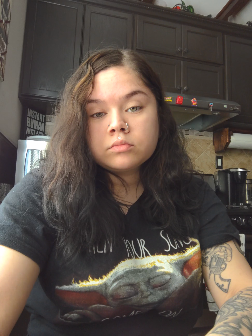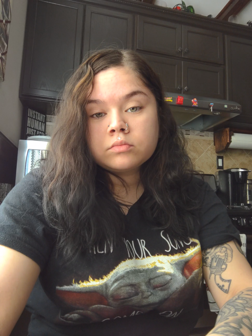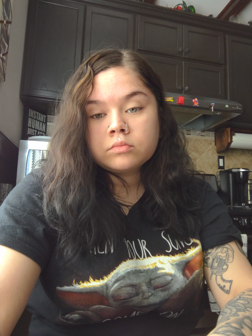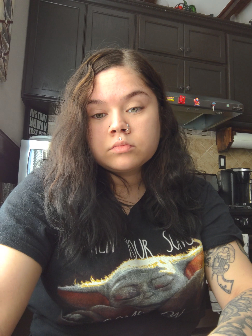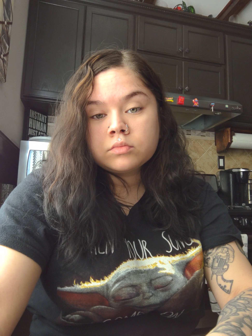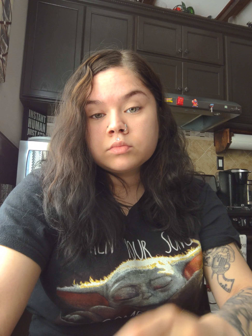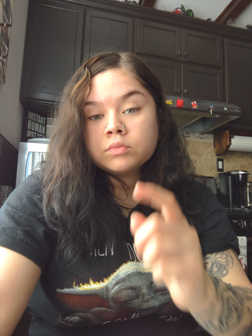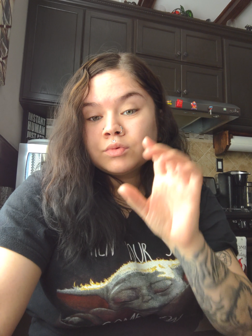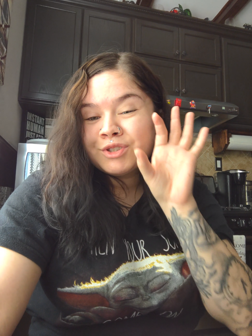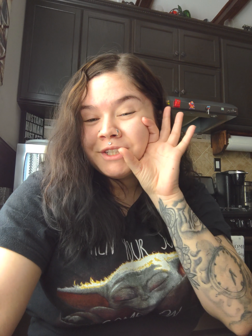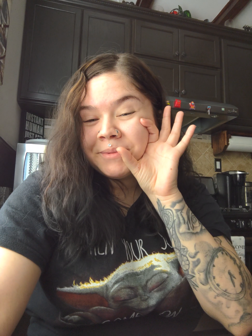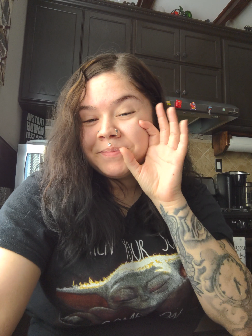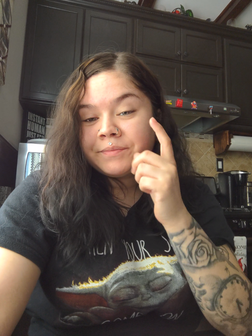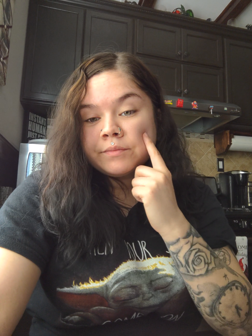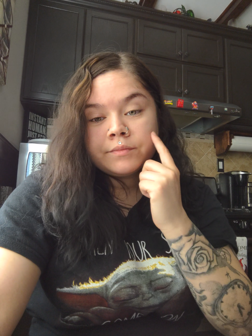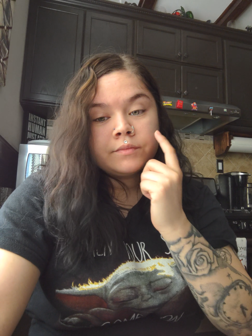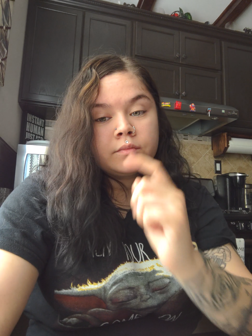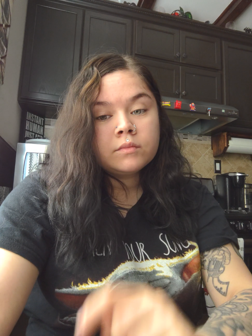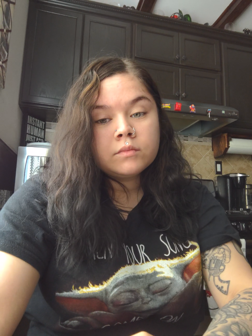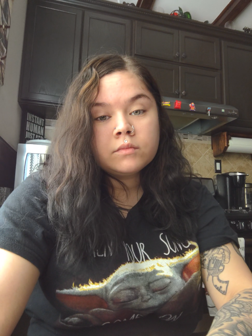cheek